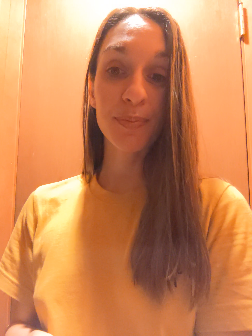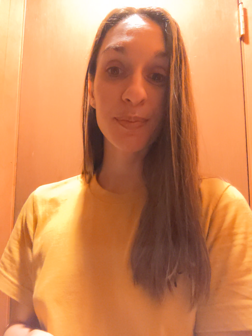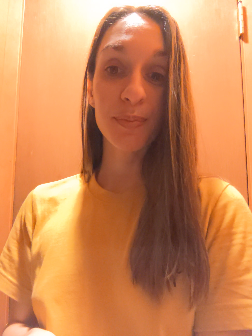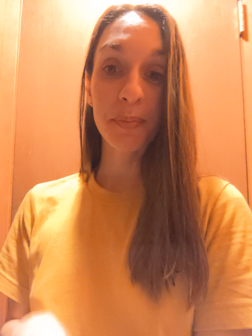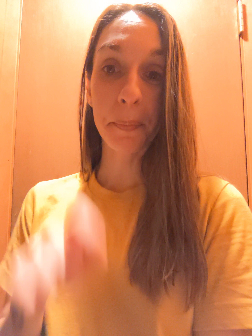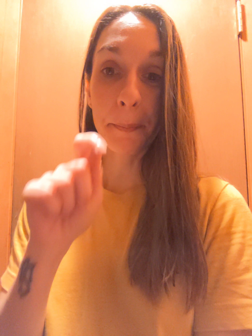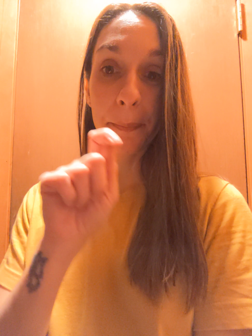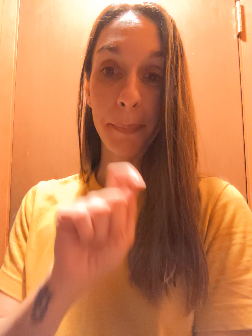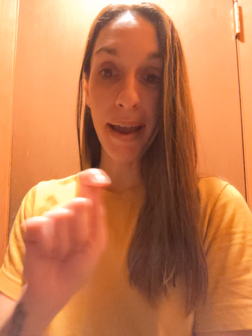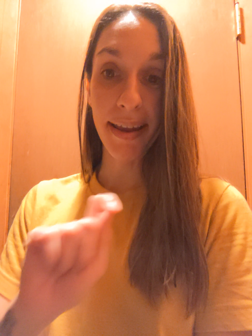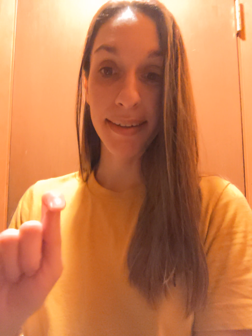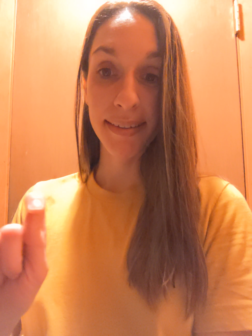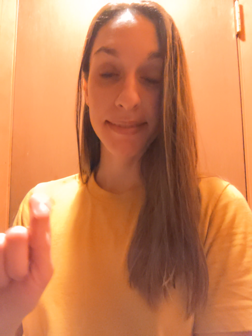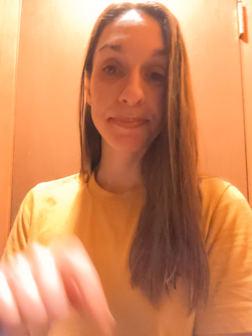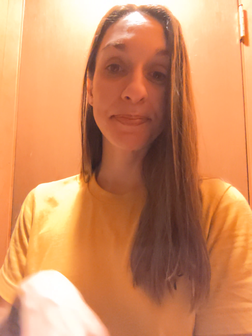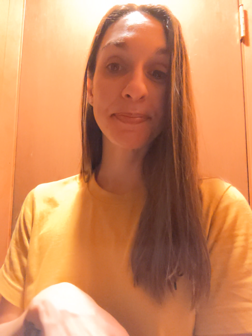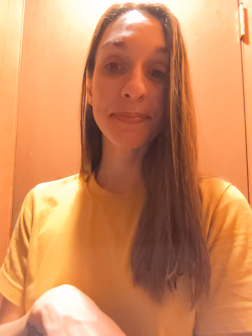pen